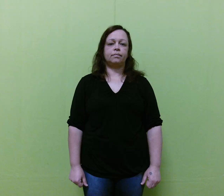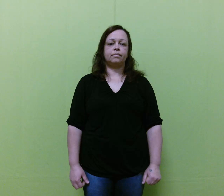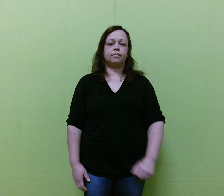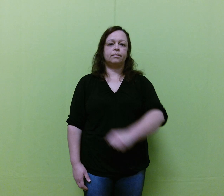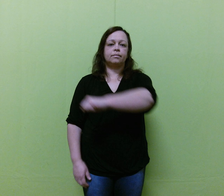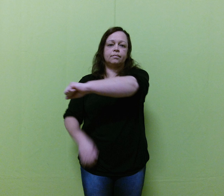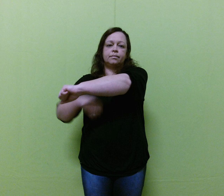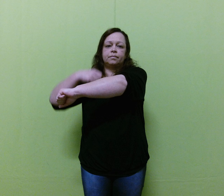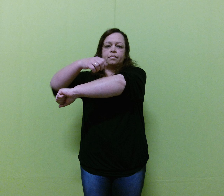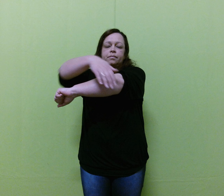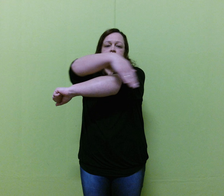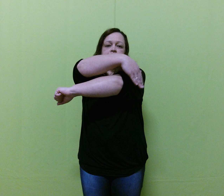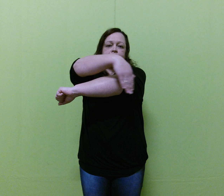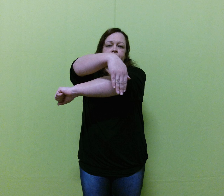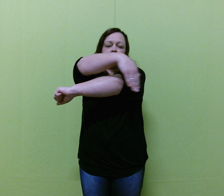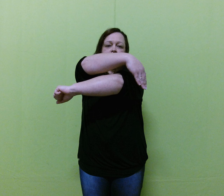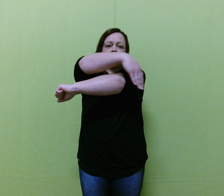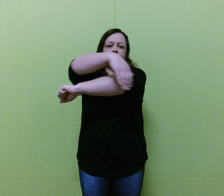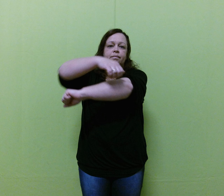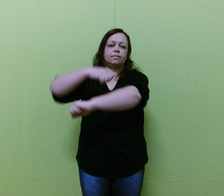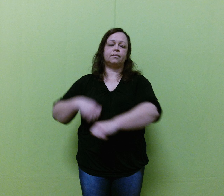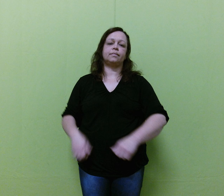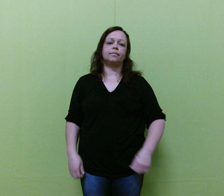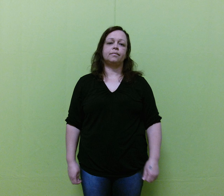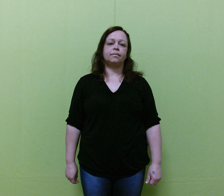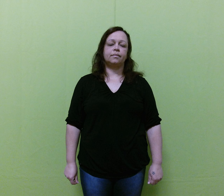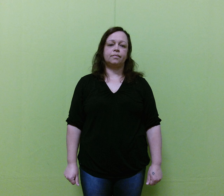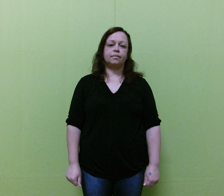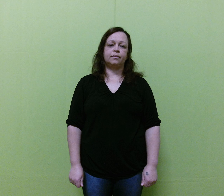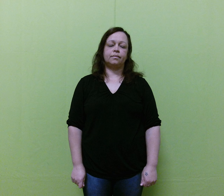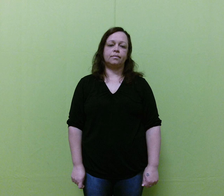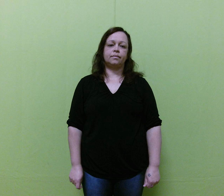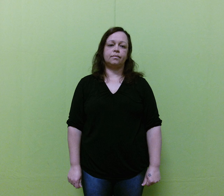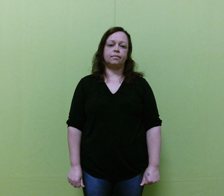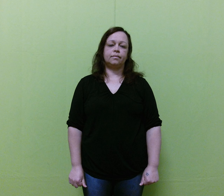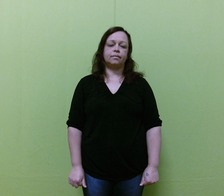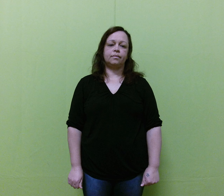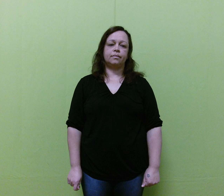esquina